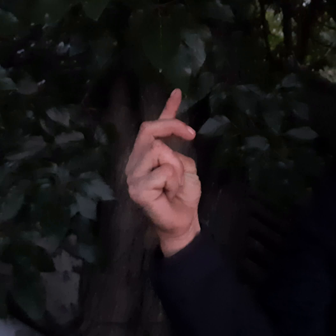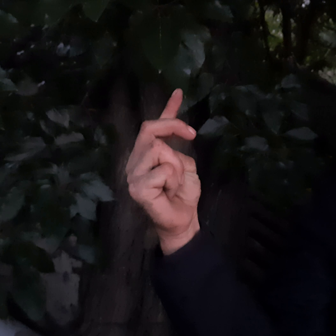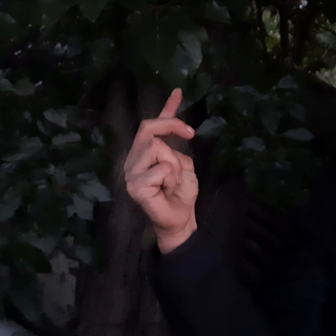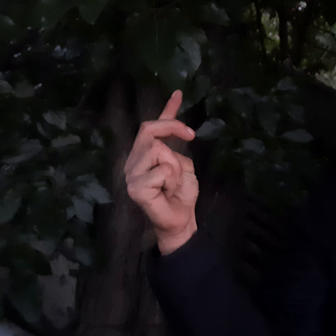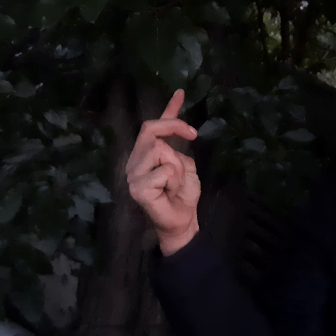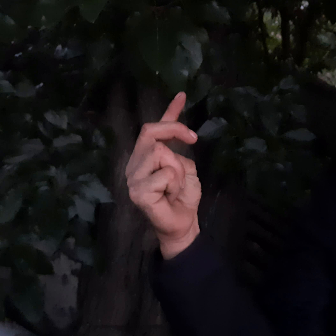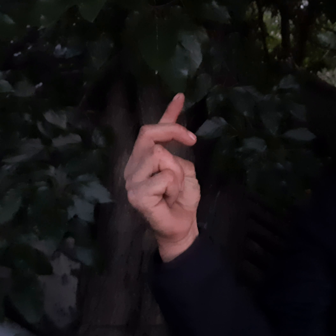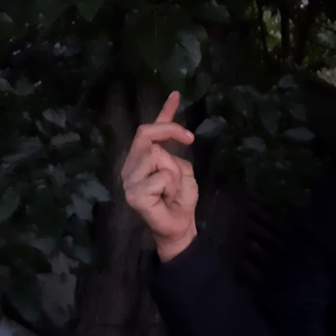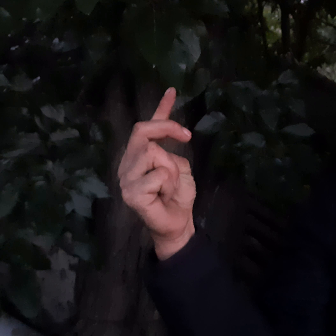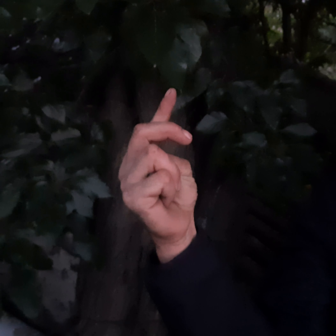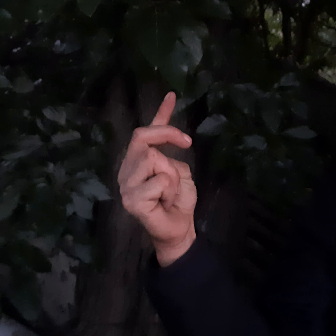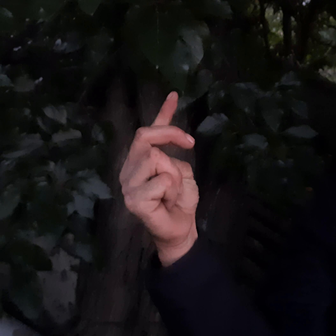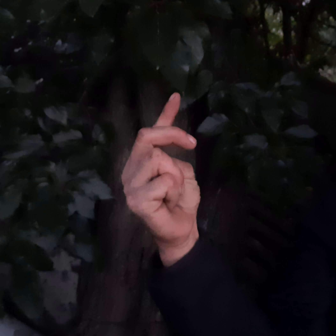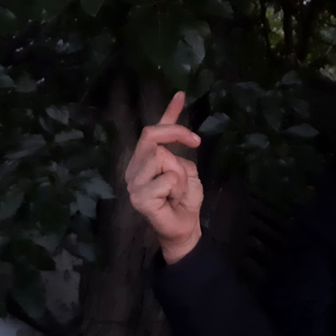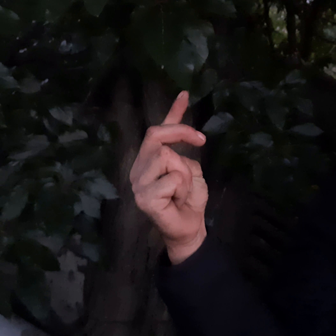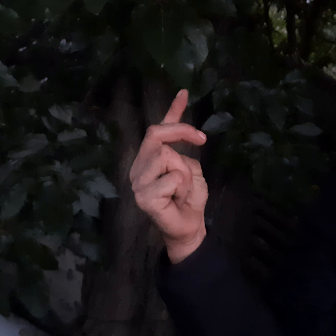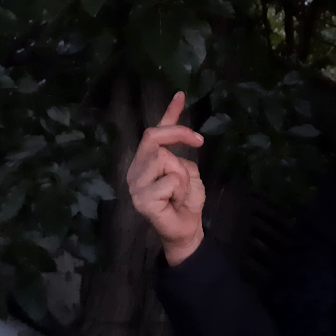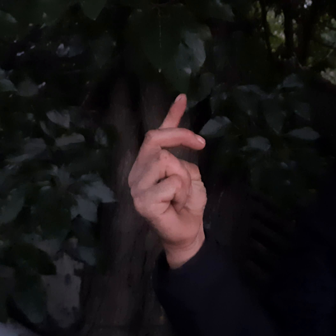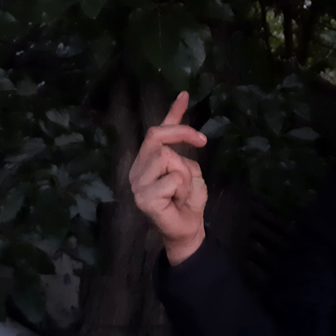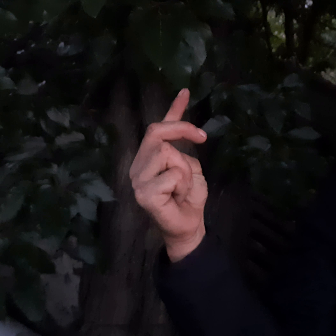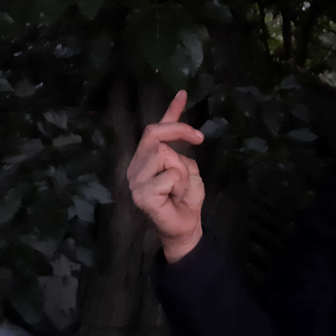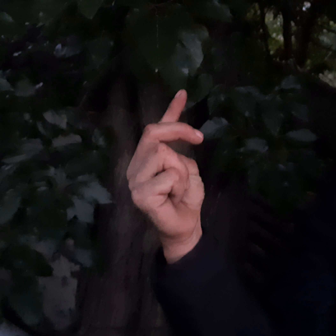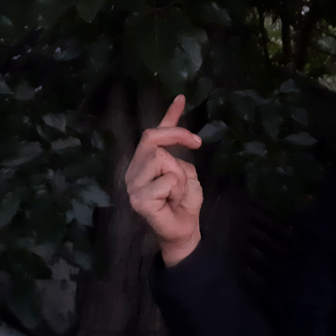Б